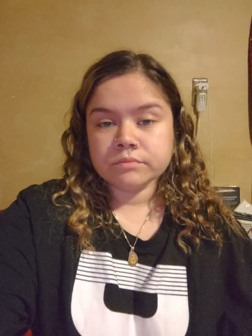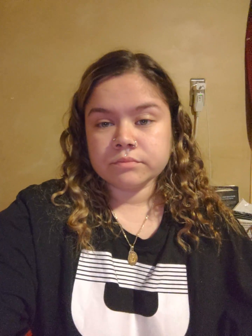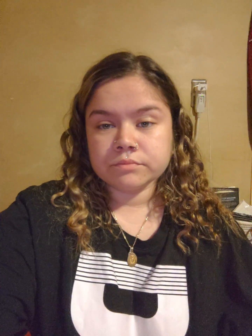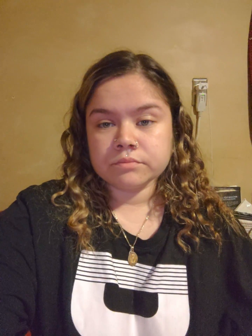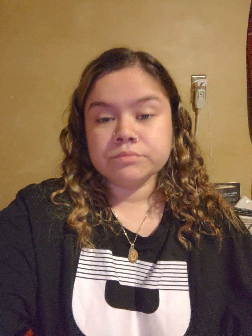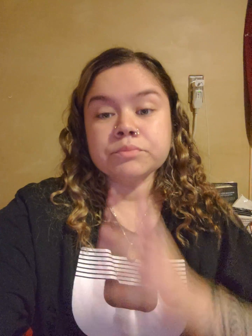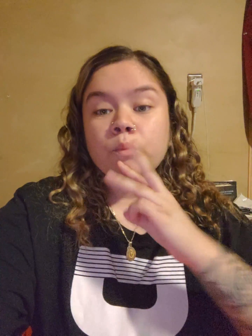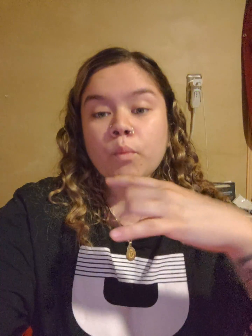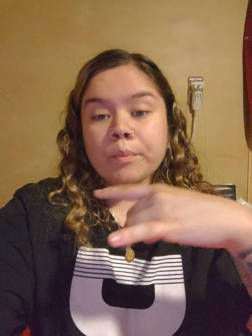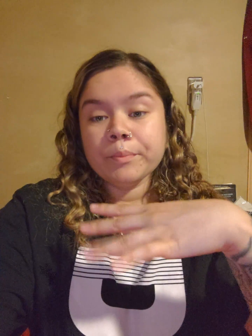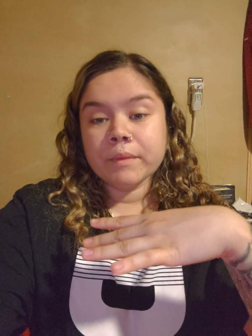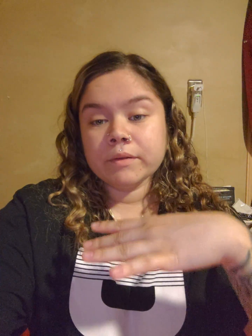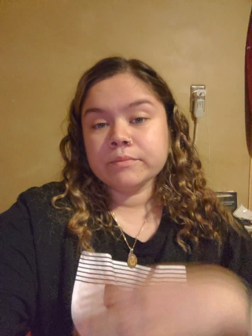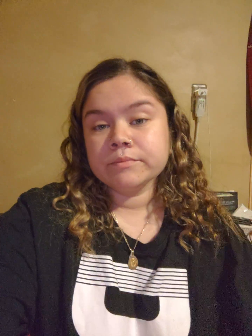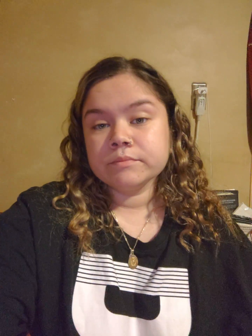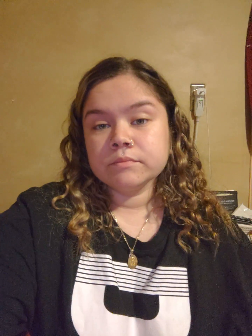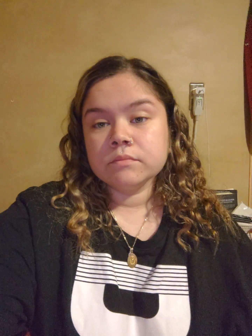melon